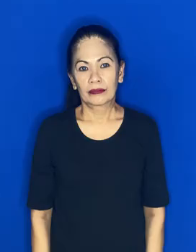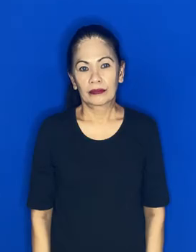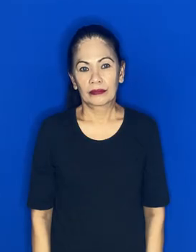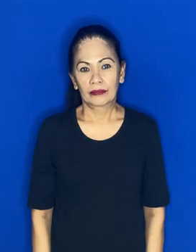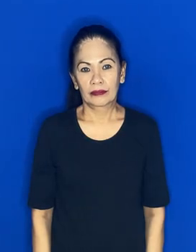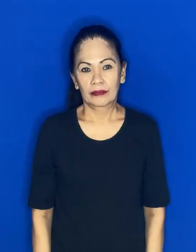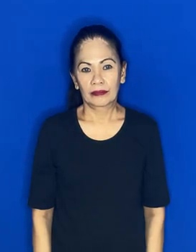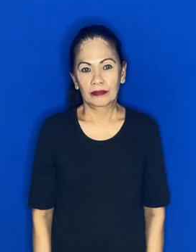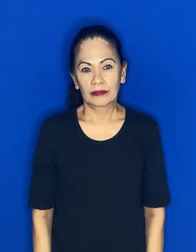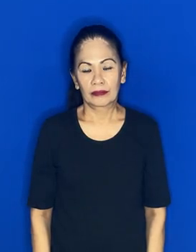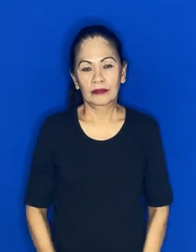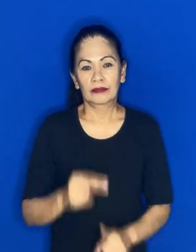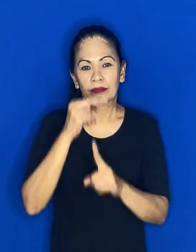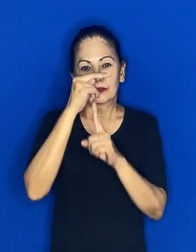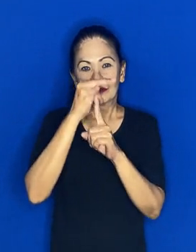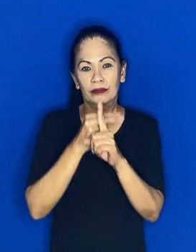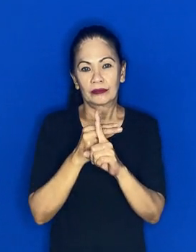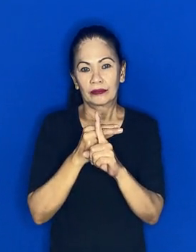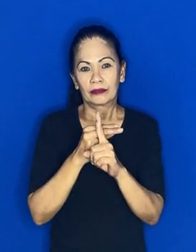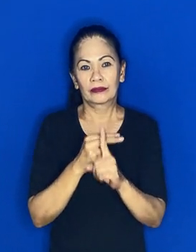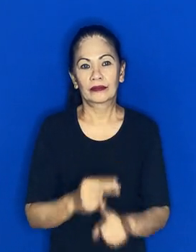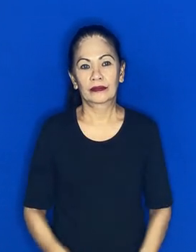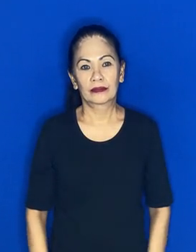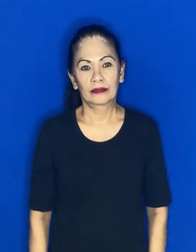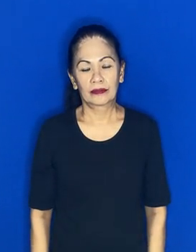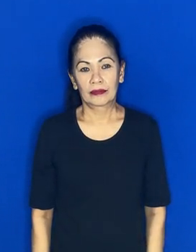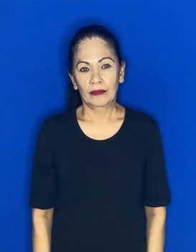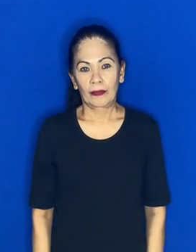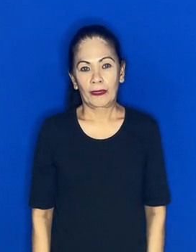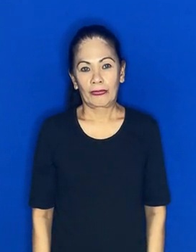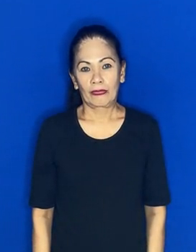november